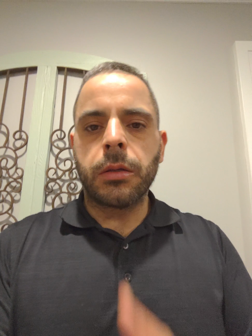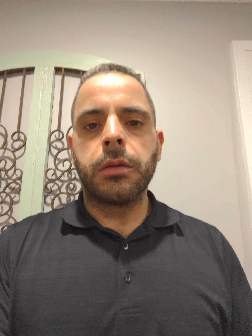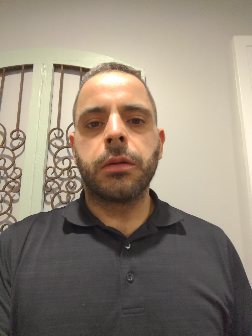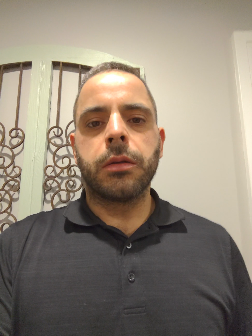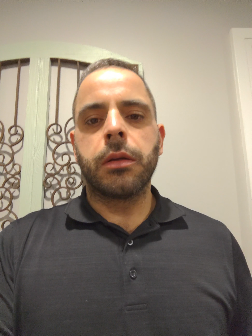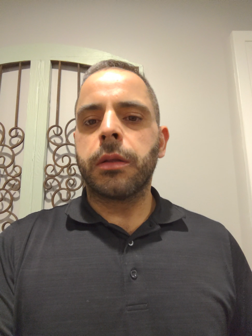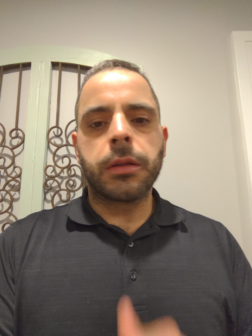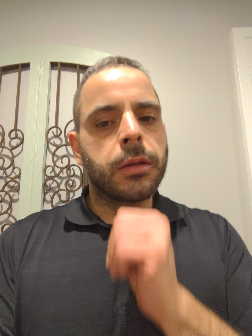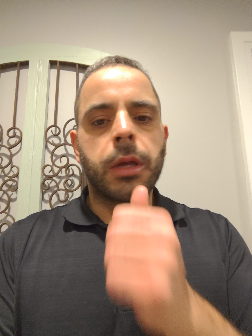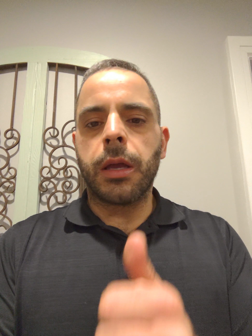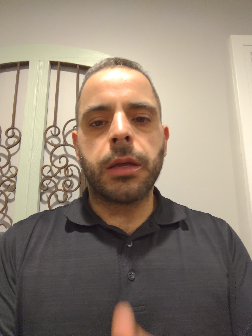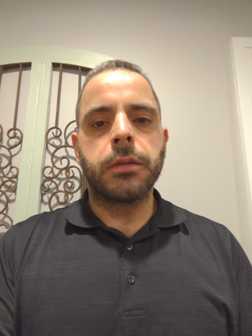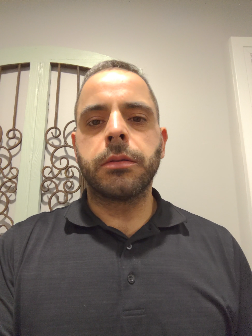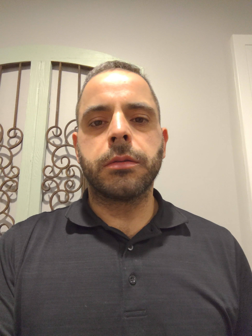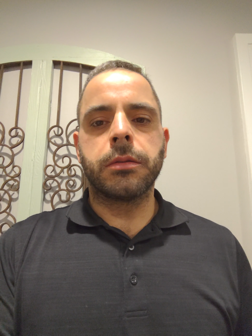not